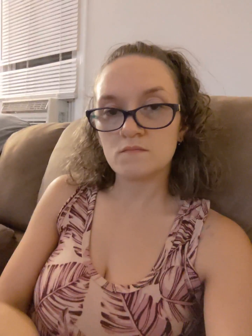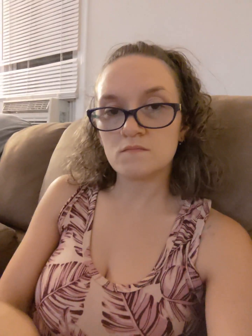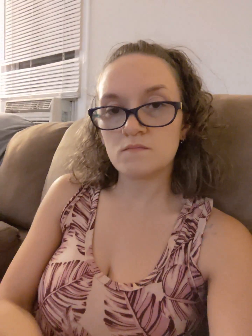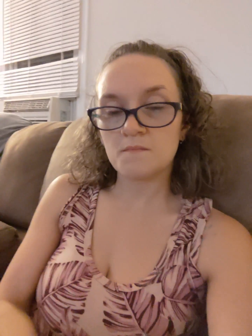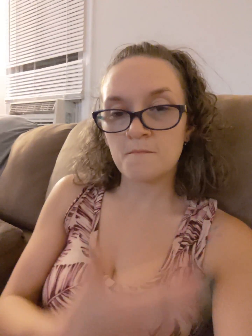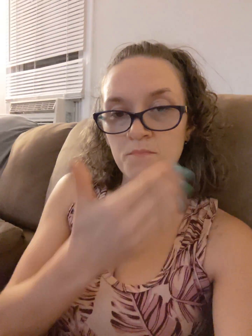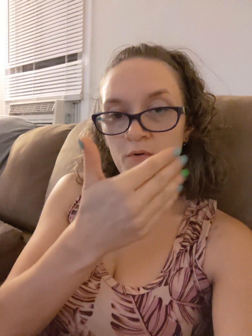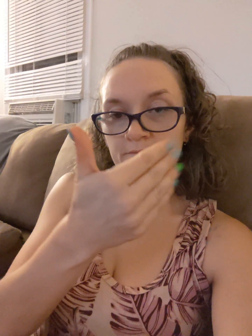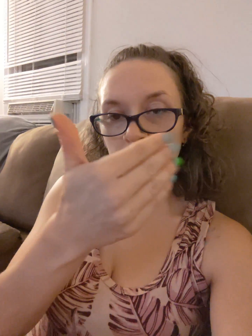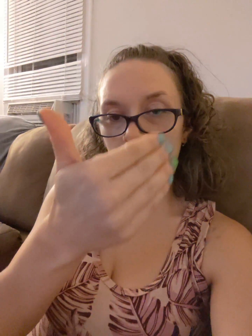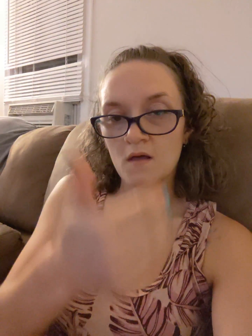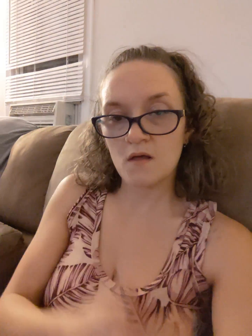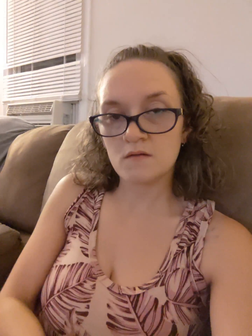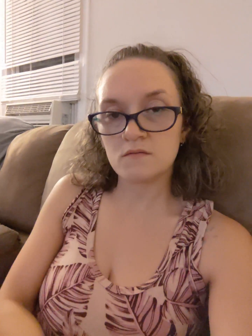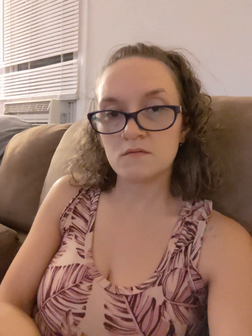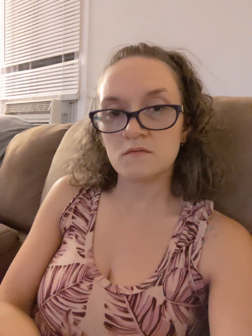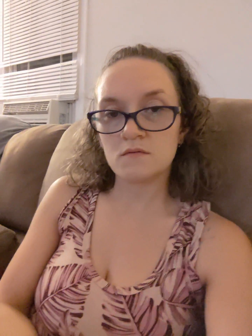butterfly